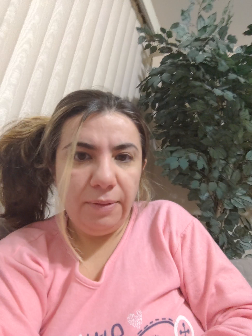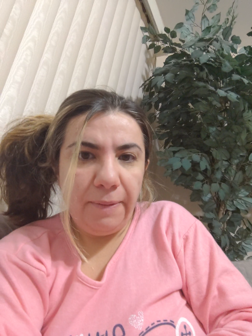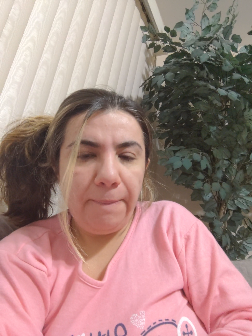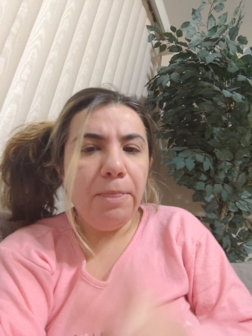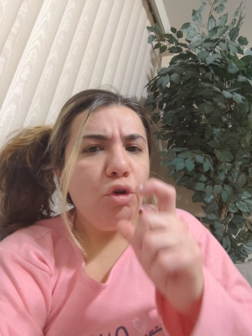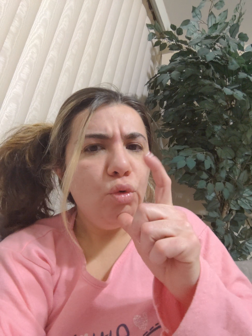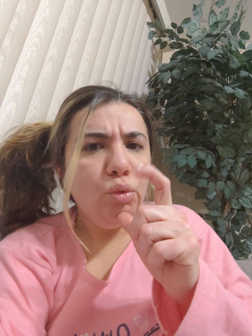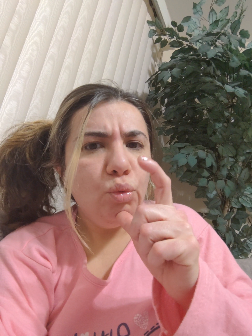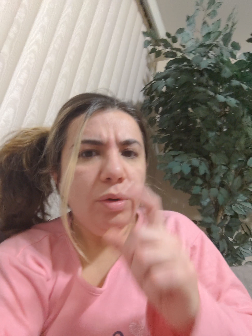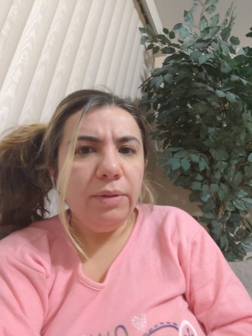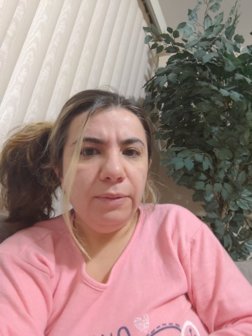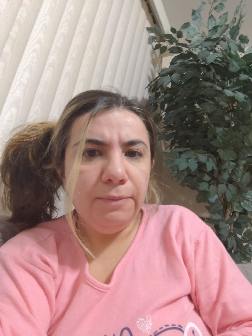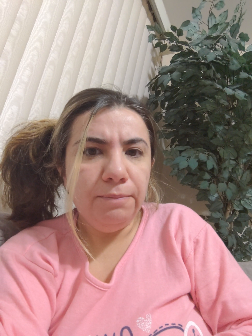who